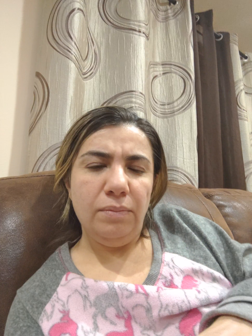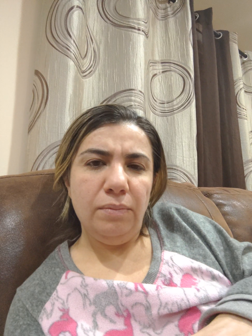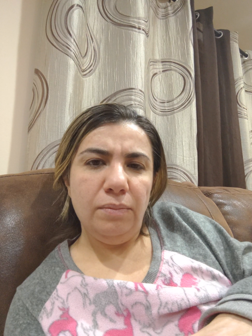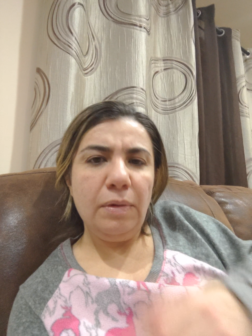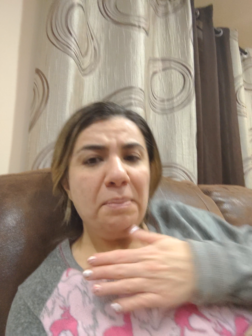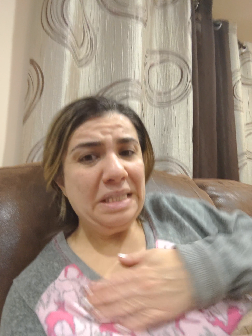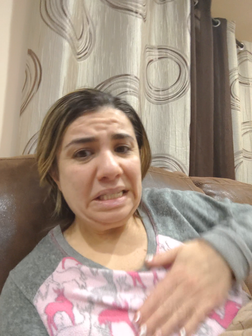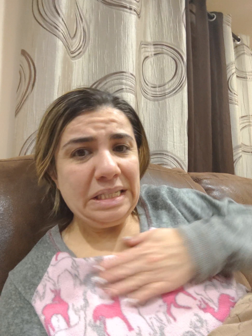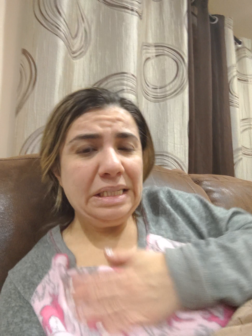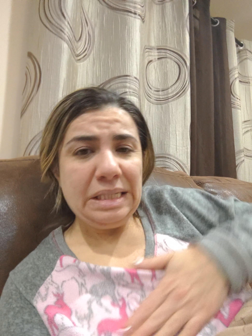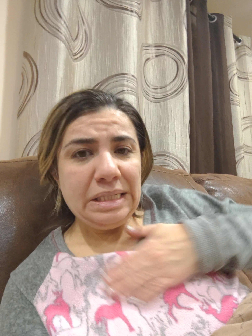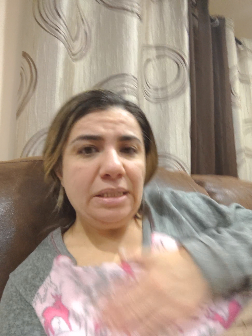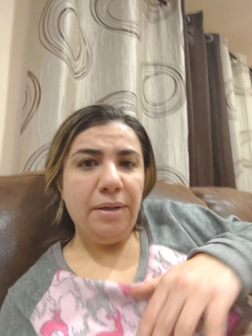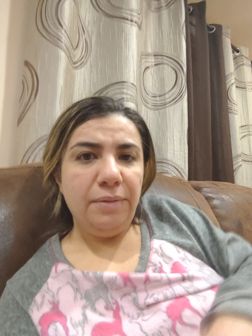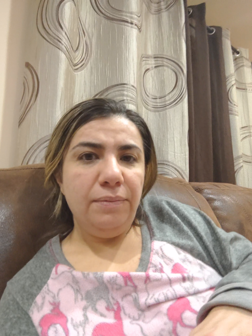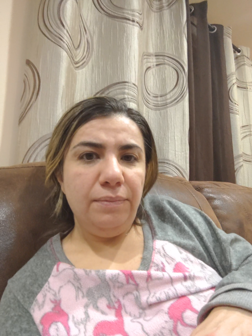please